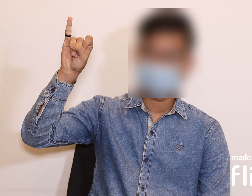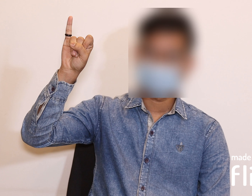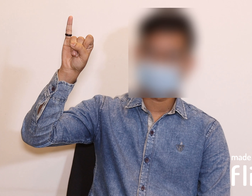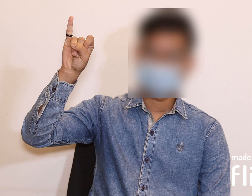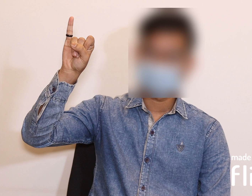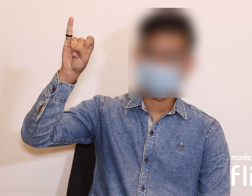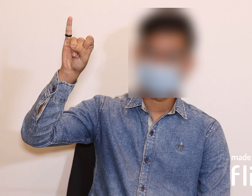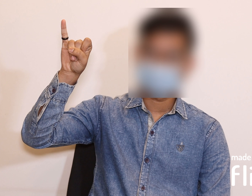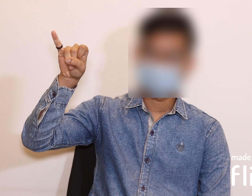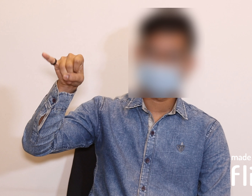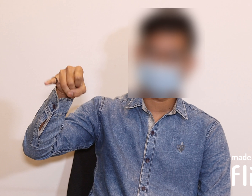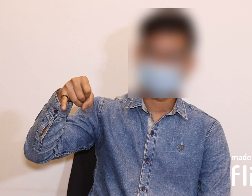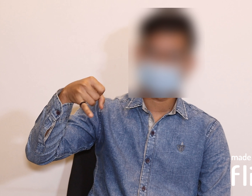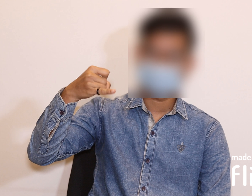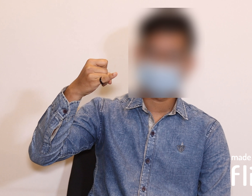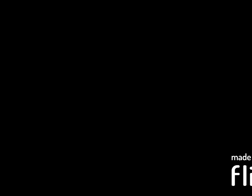ج